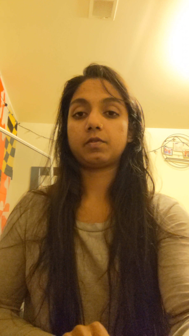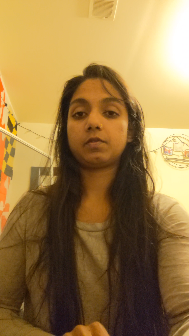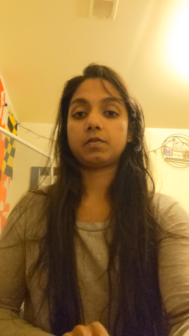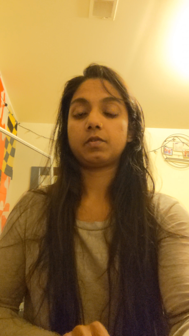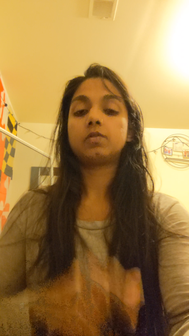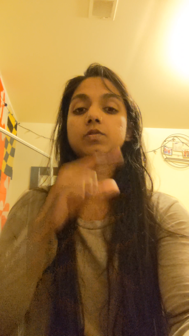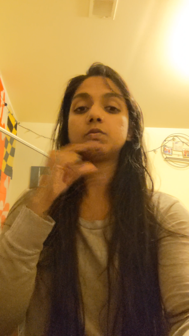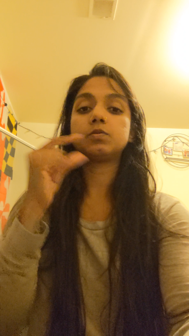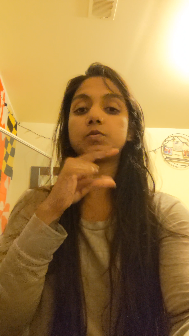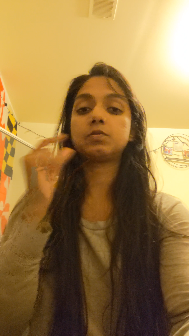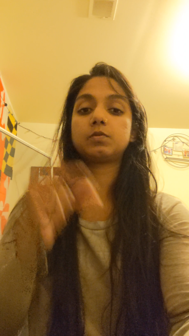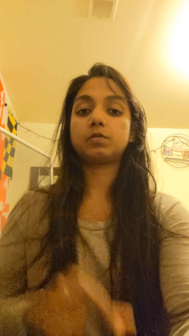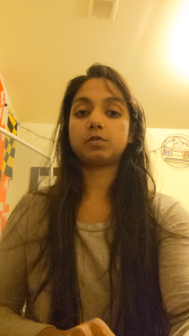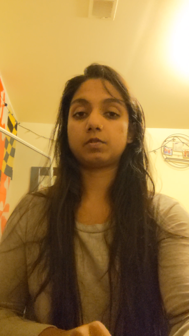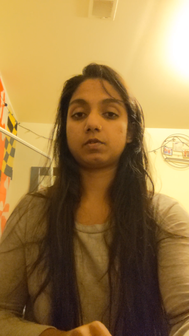glue